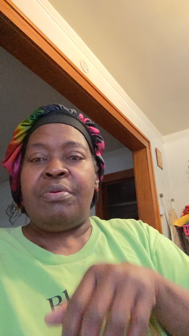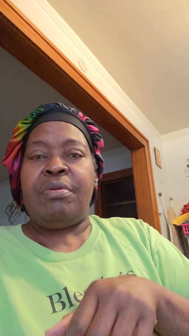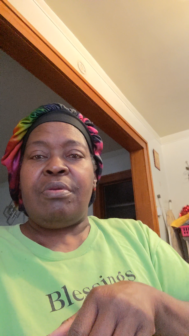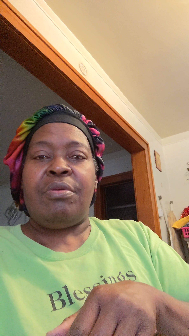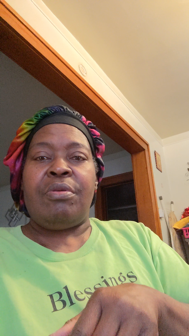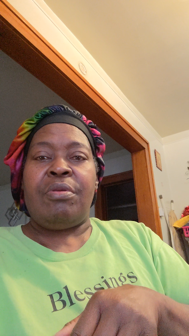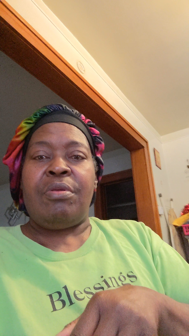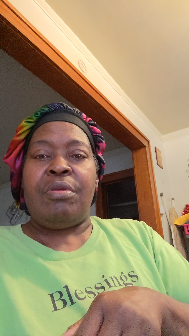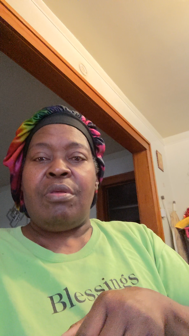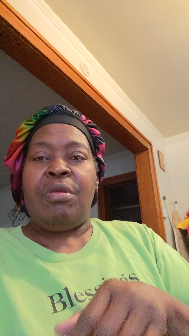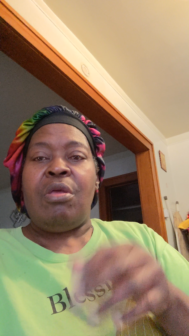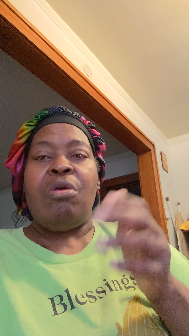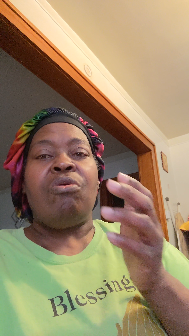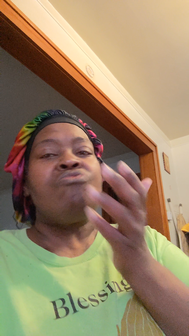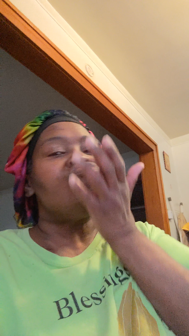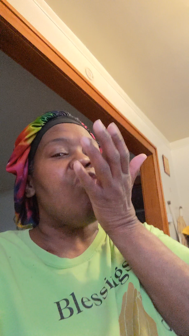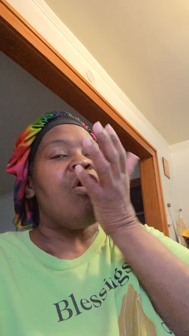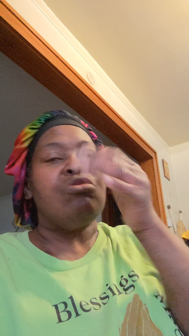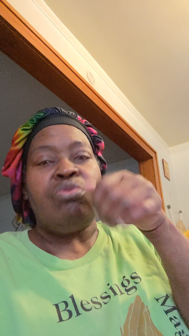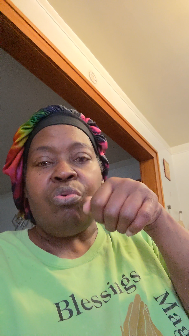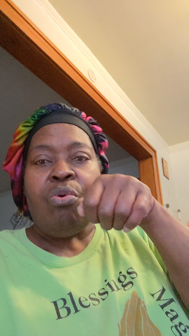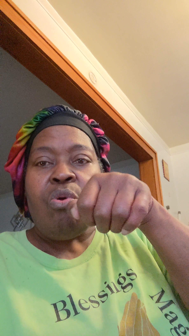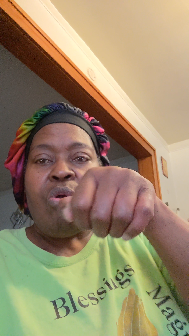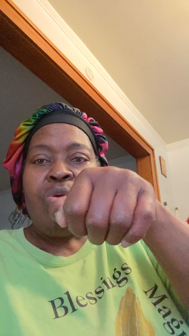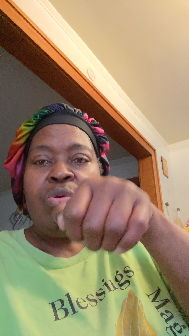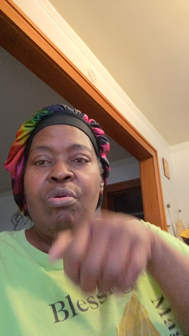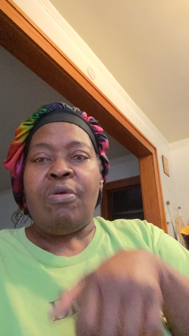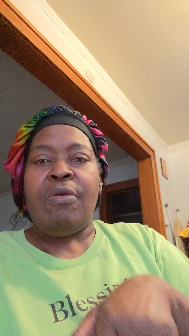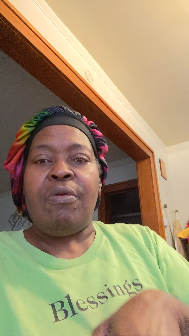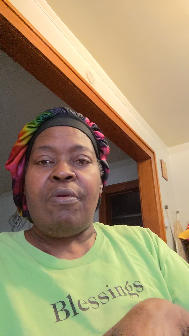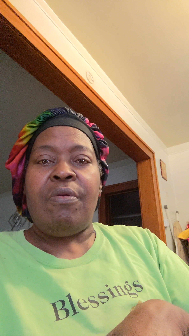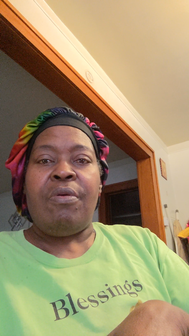lawn mower